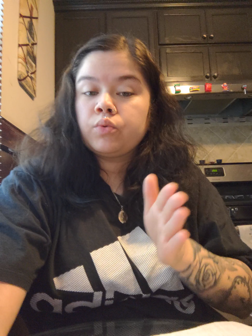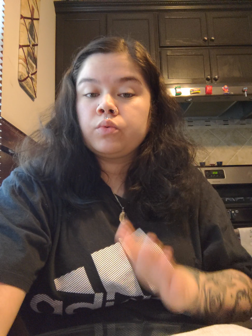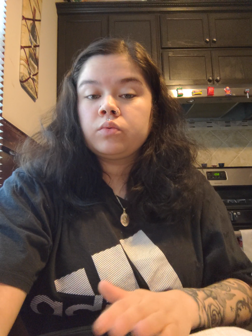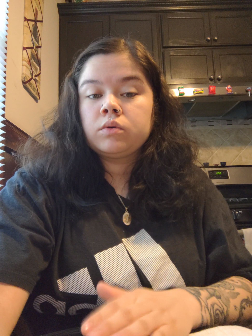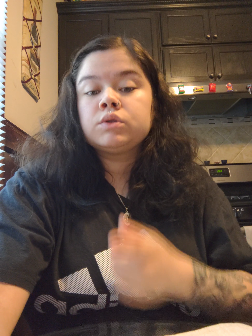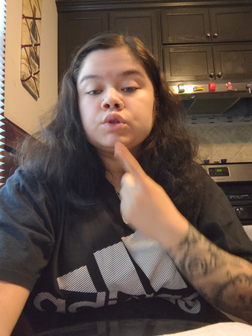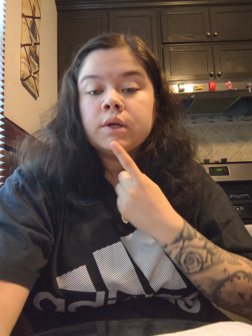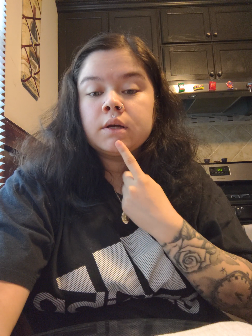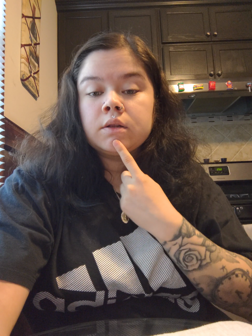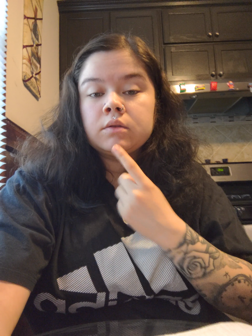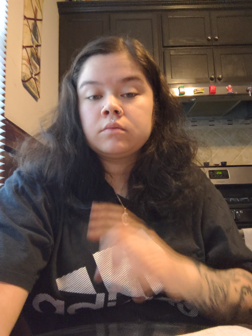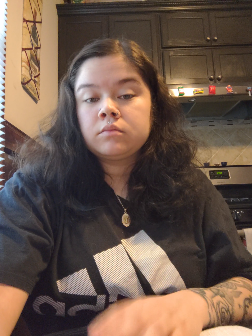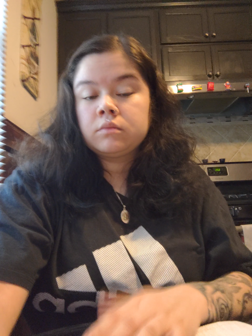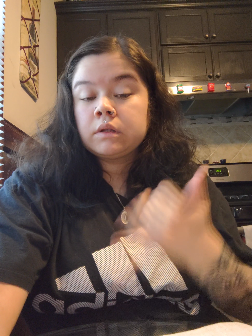chin